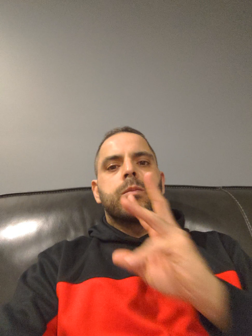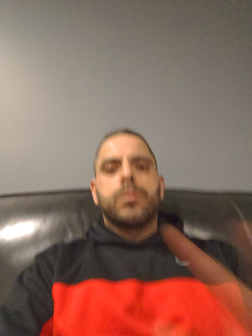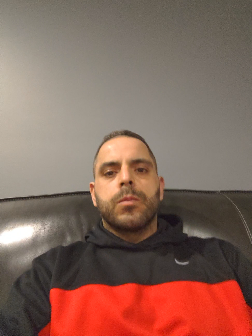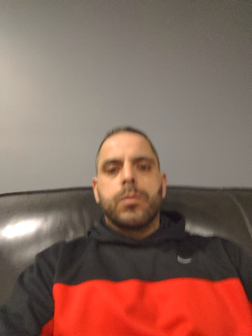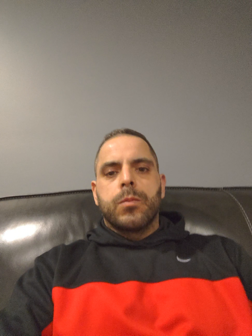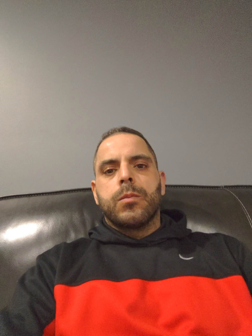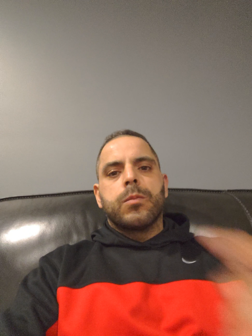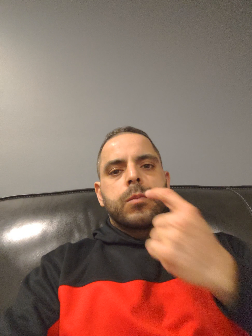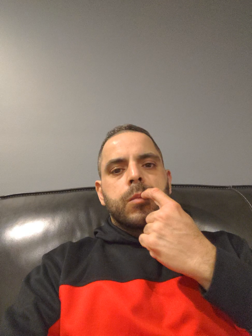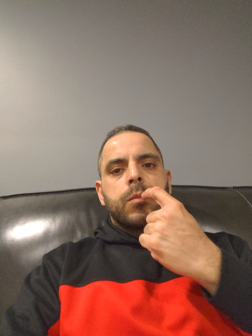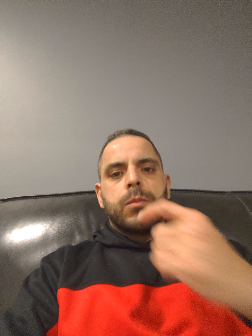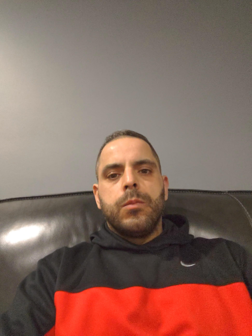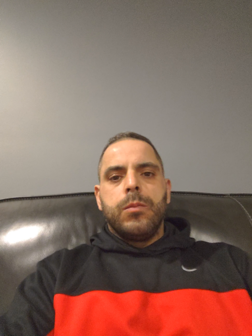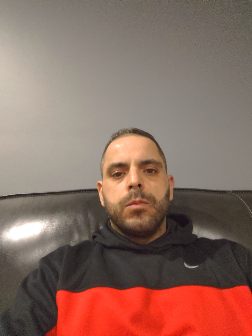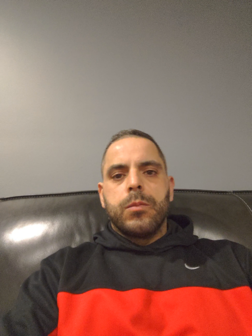tooth